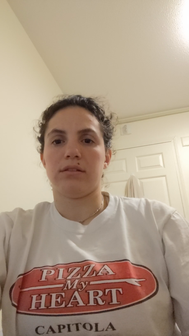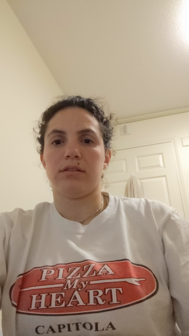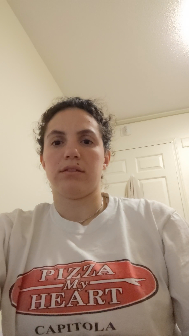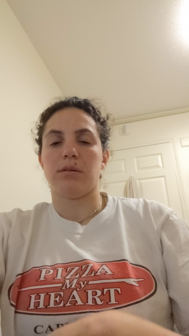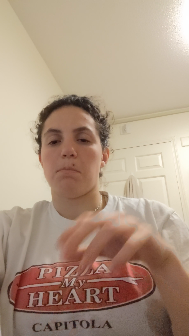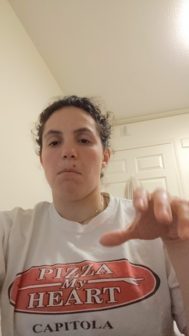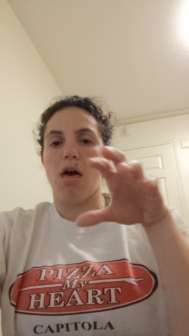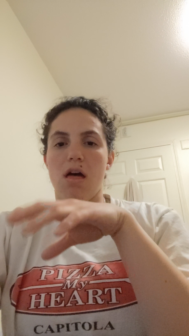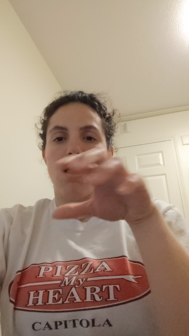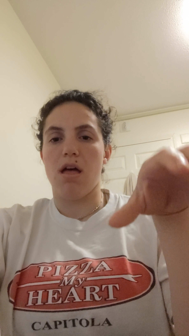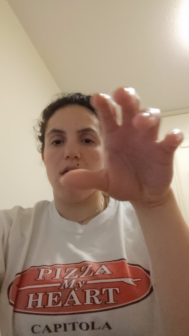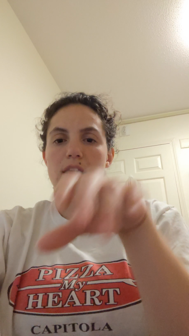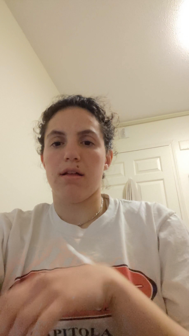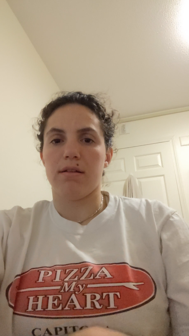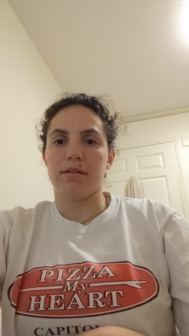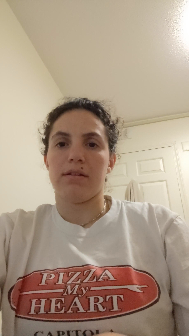block